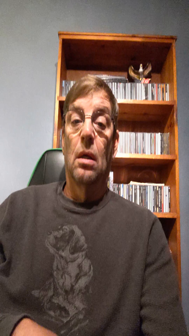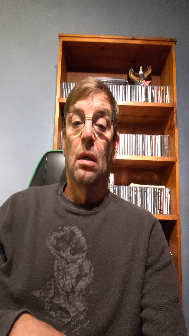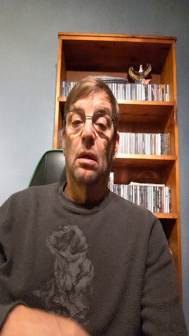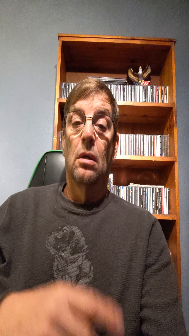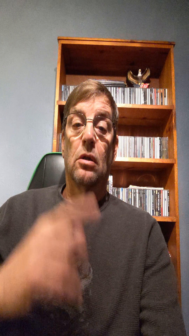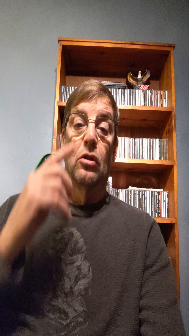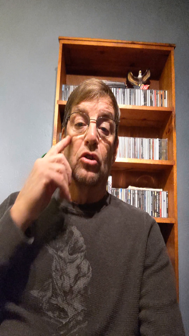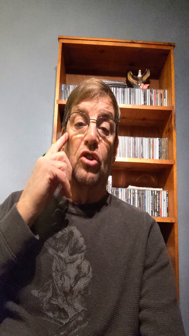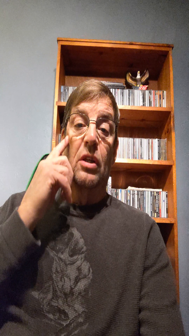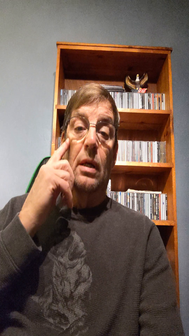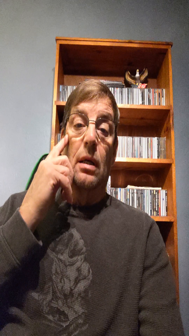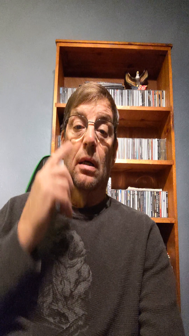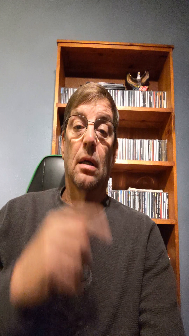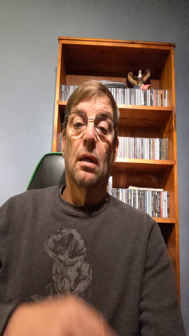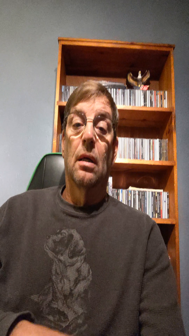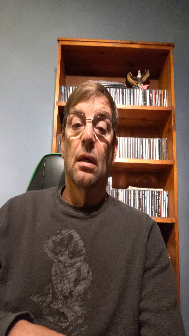cheek